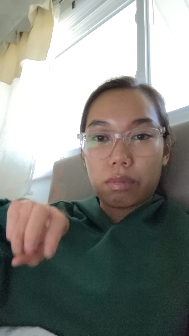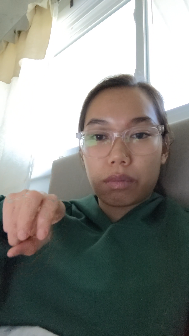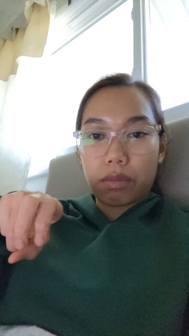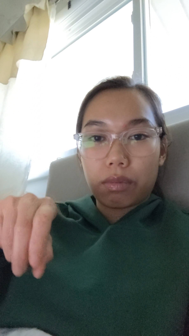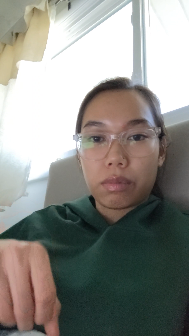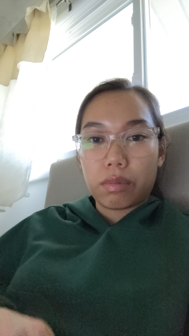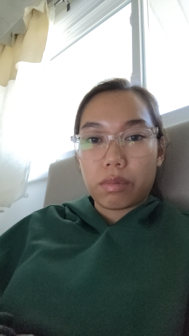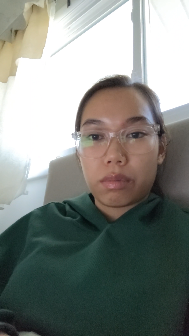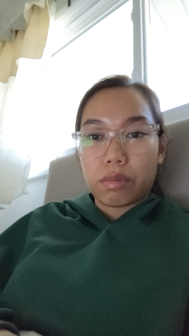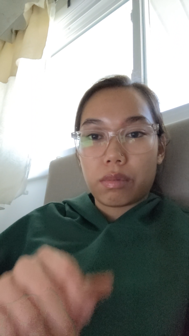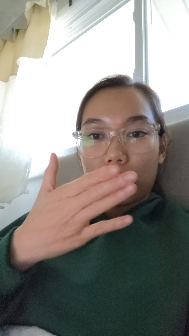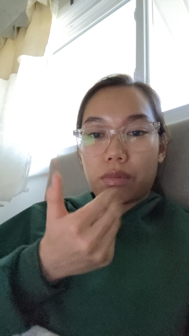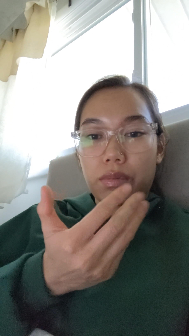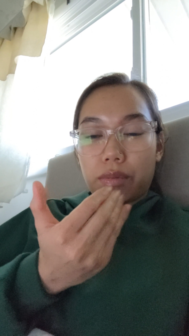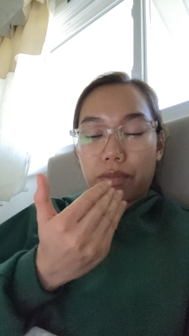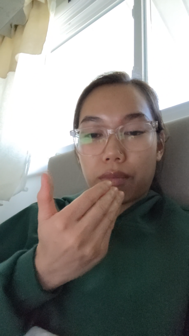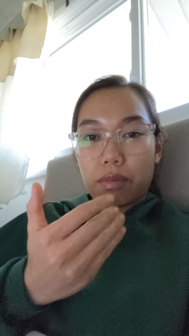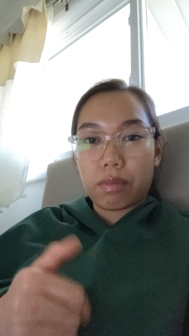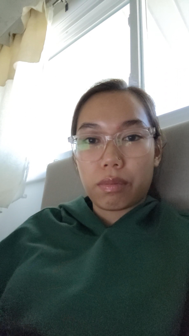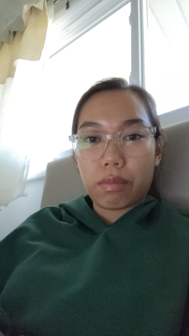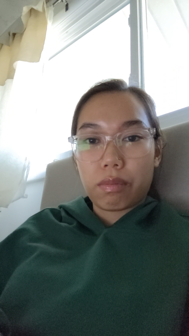butterfly